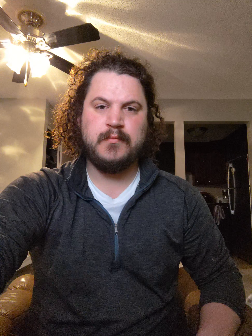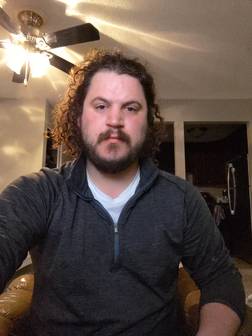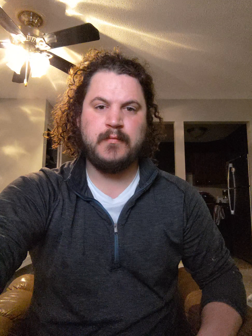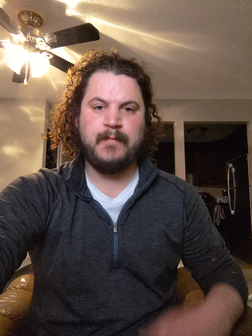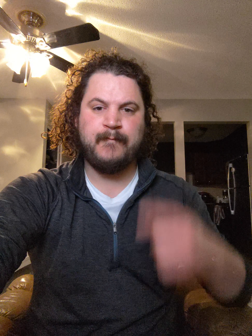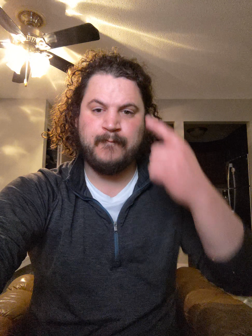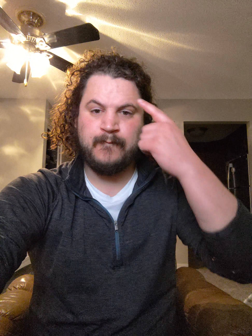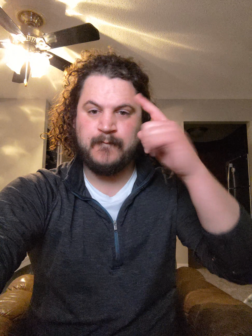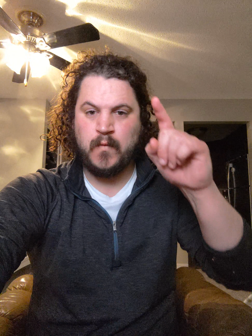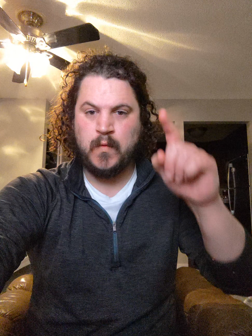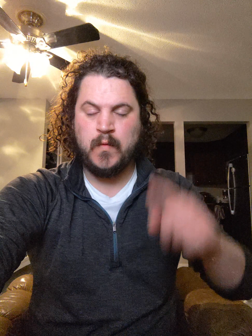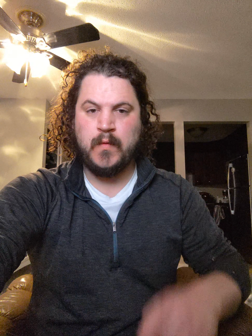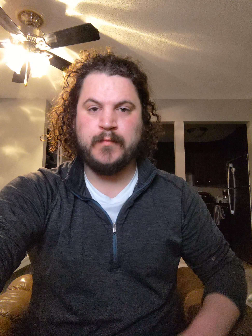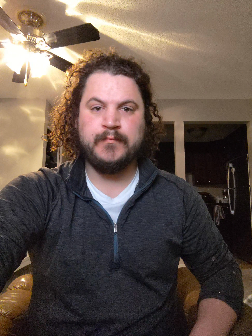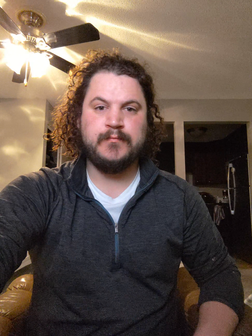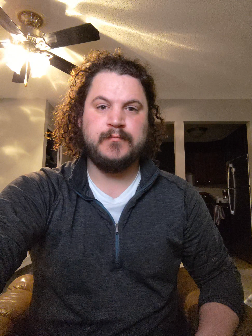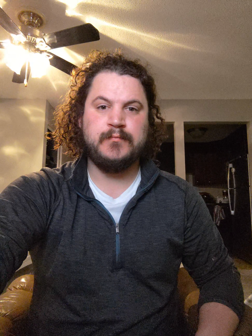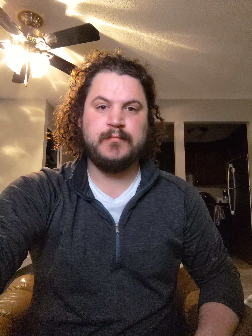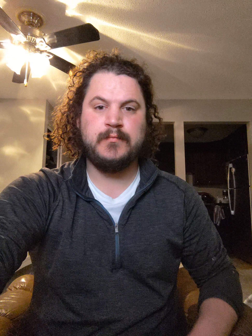for